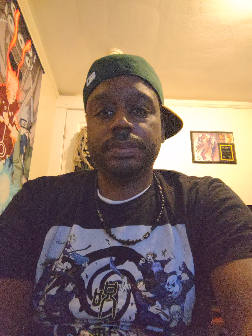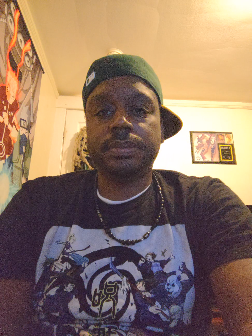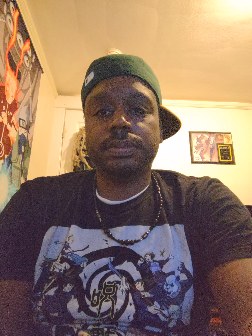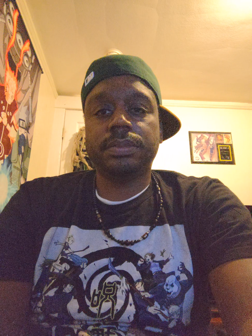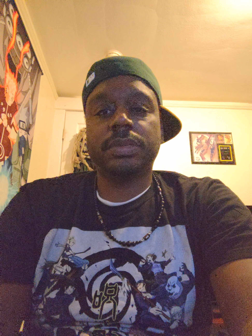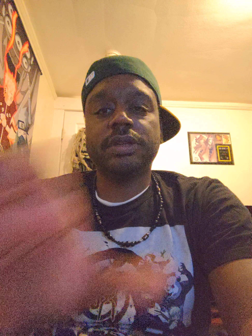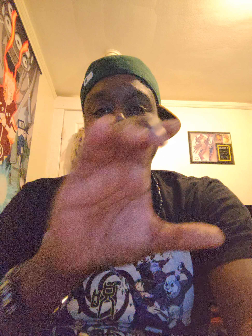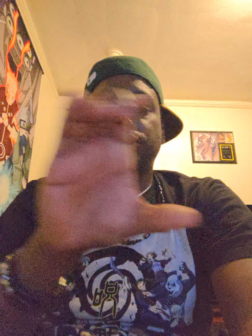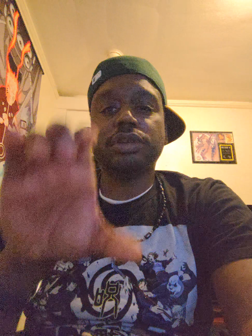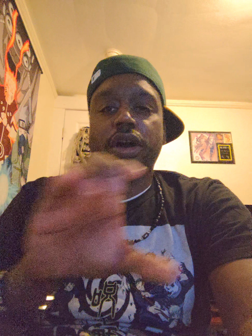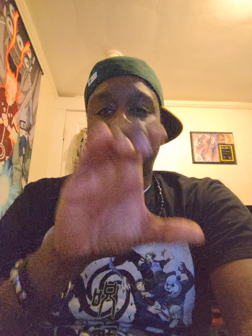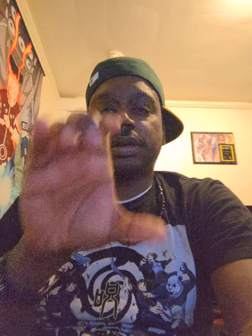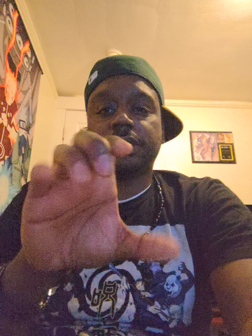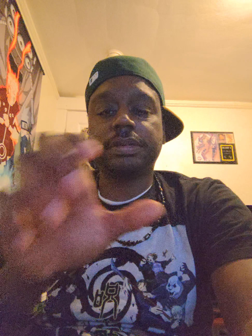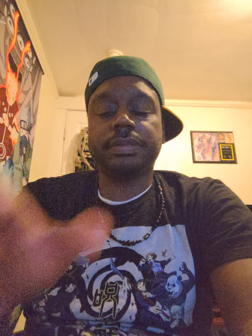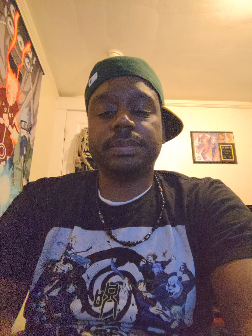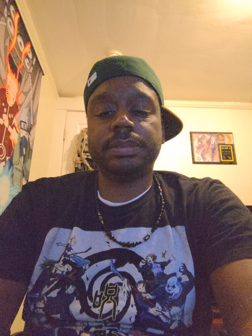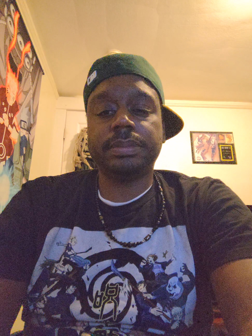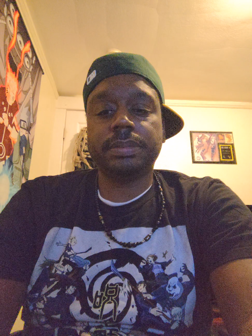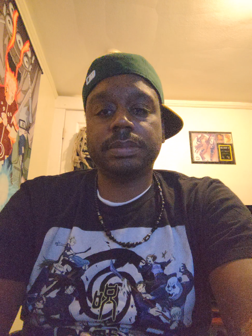chocolate